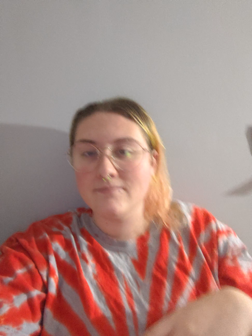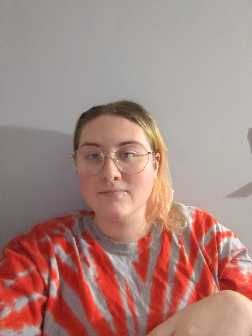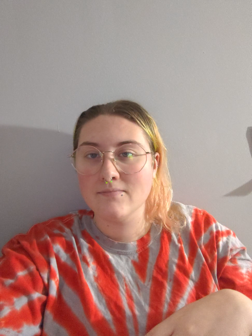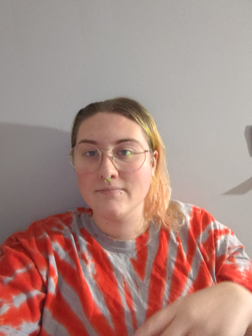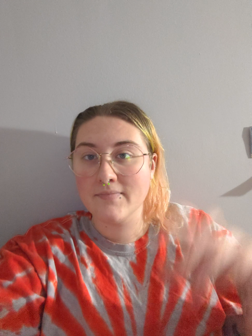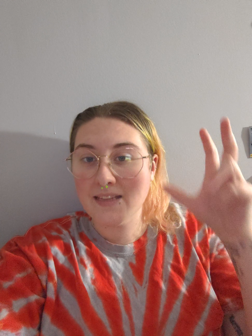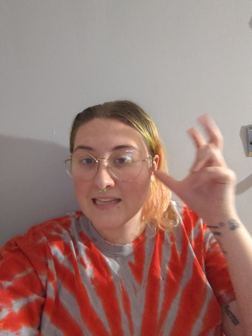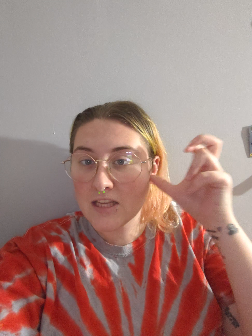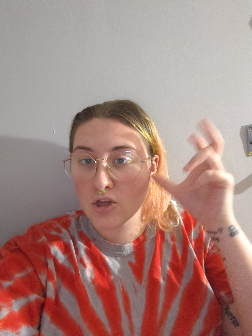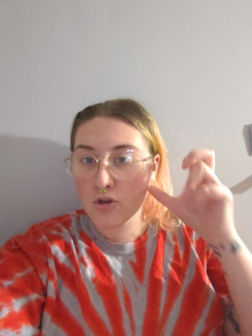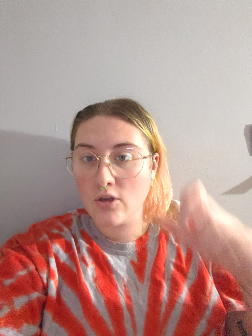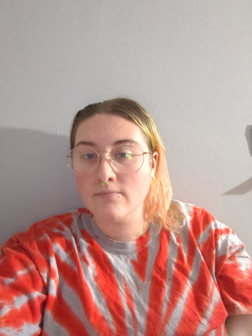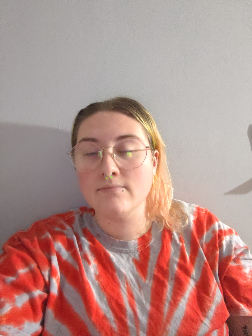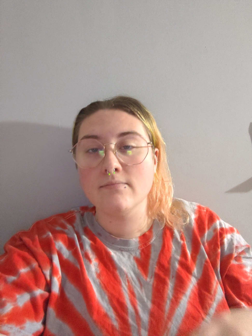hear